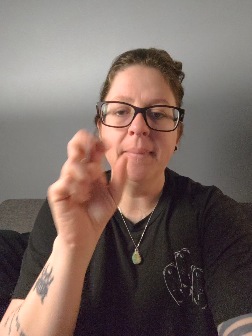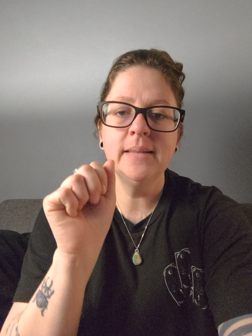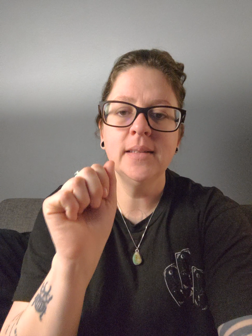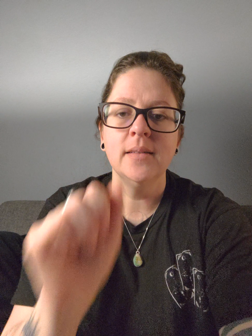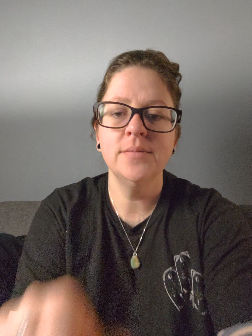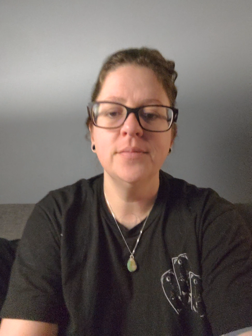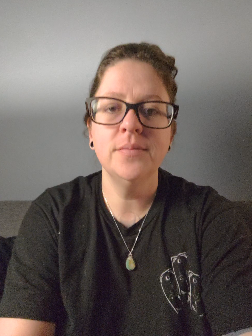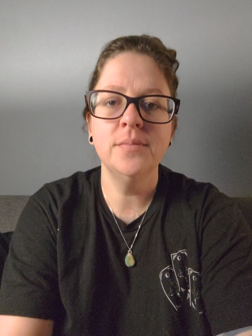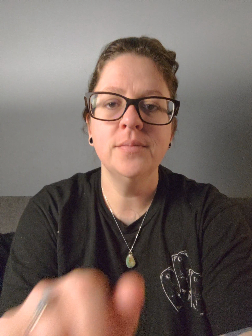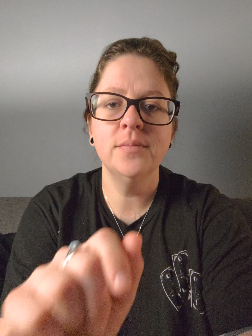pizza